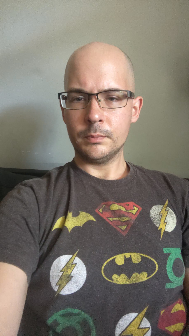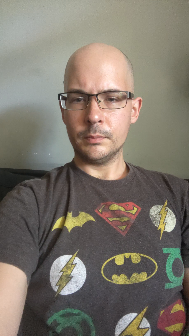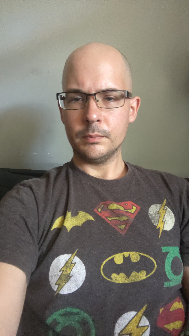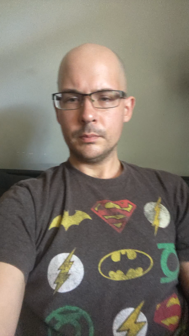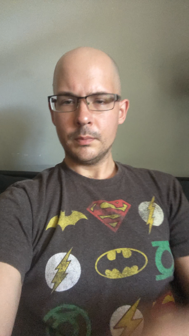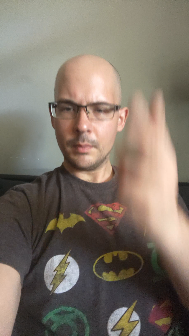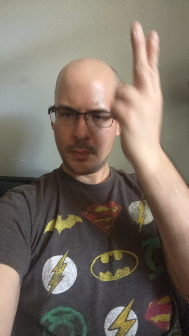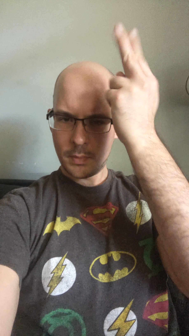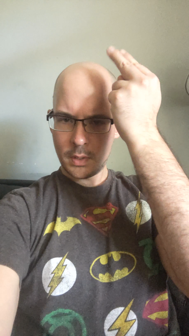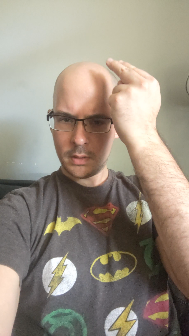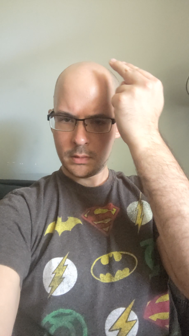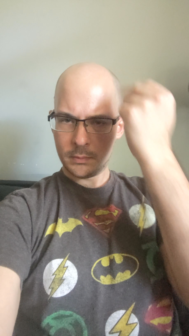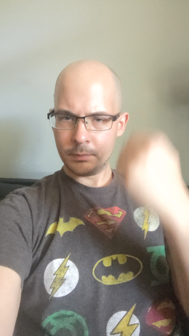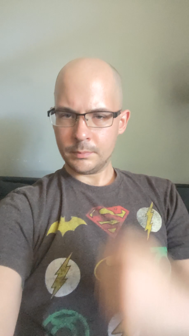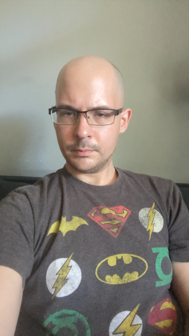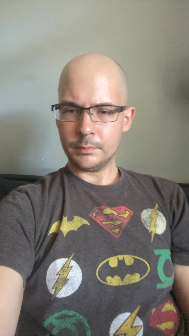bunny